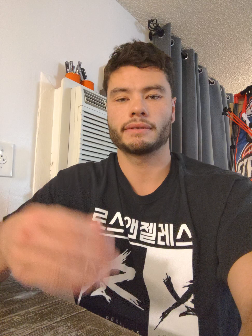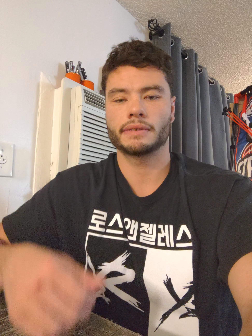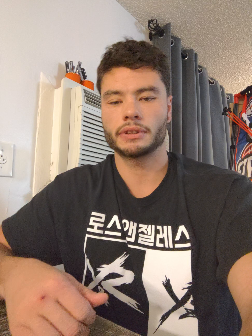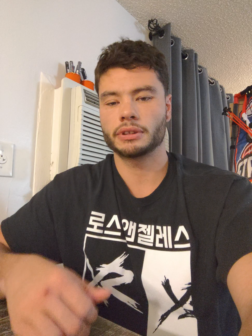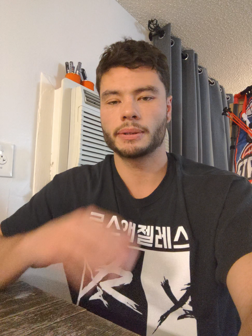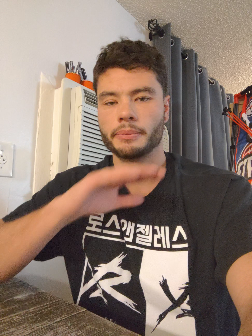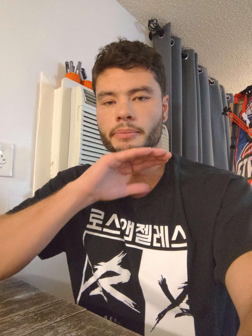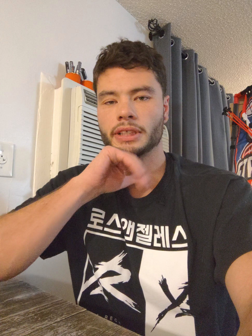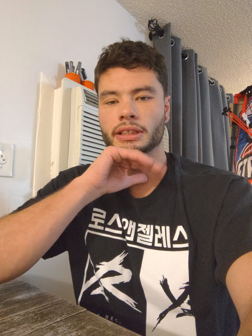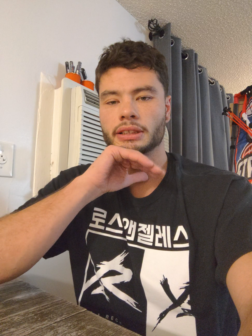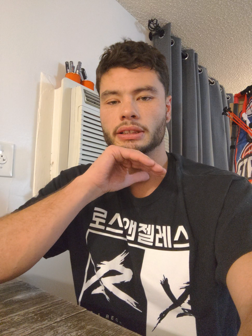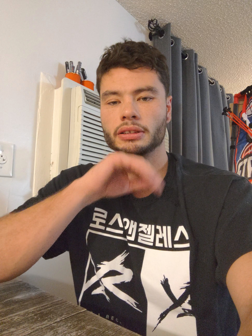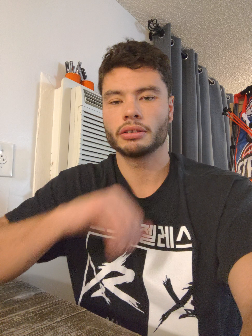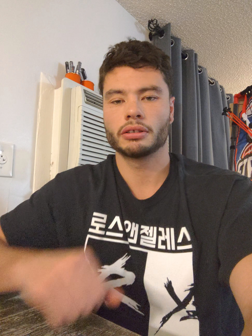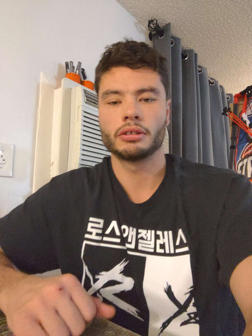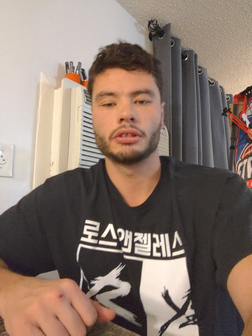pig